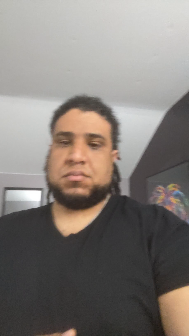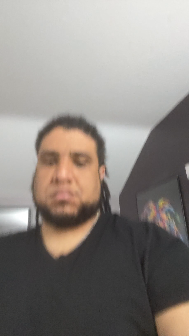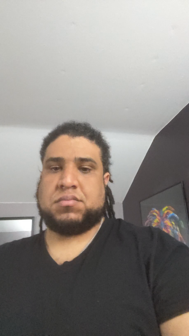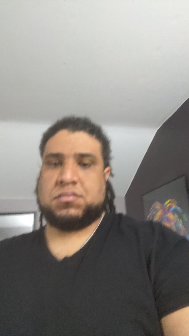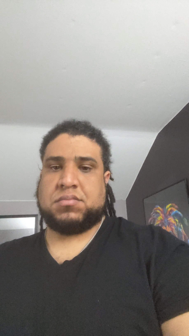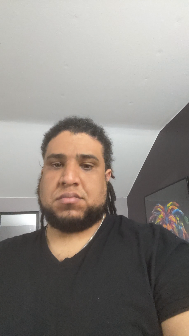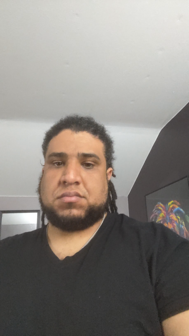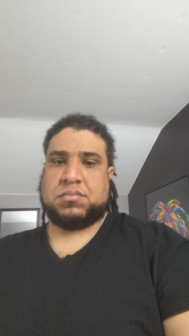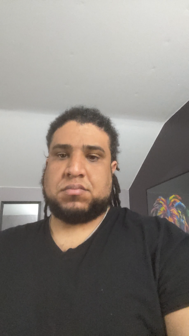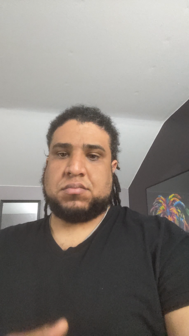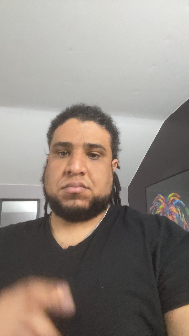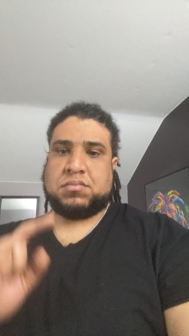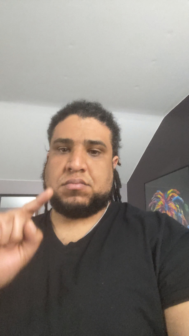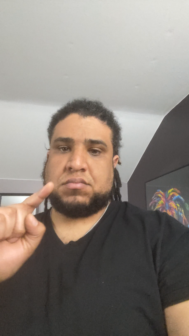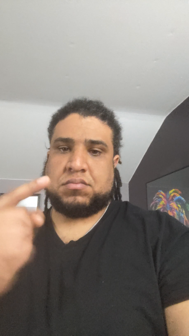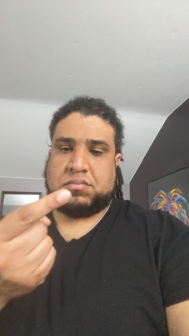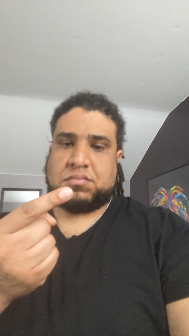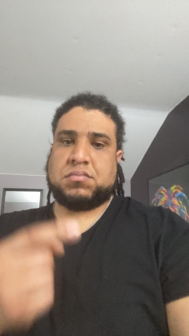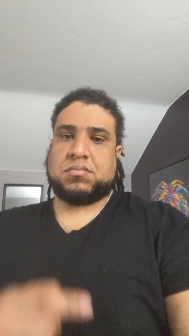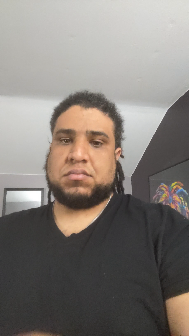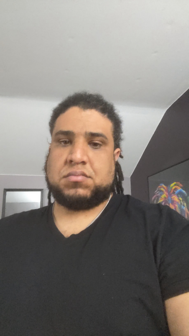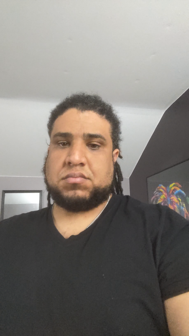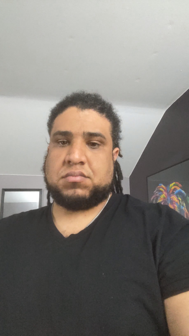hurt